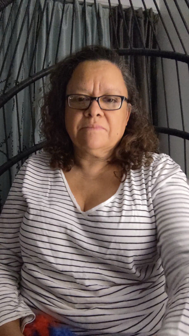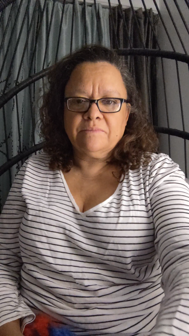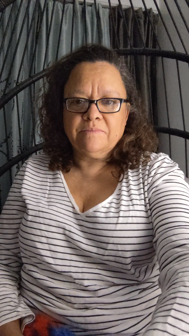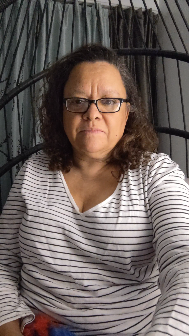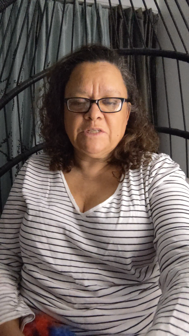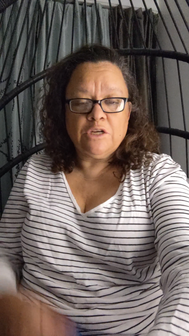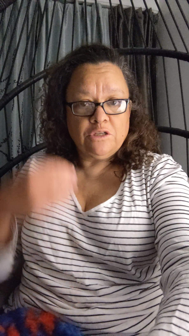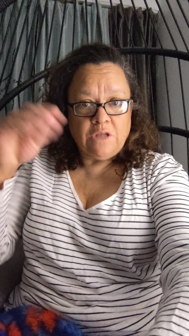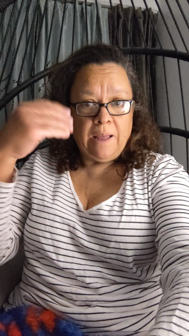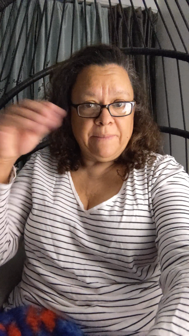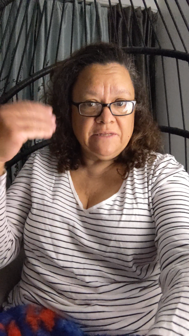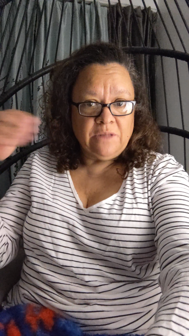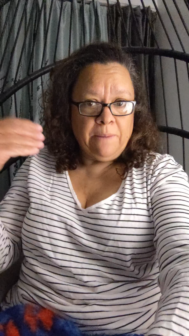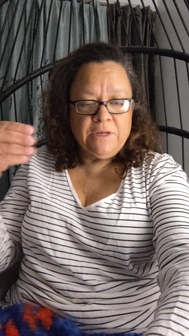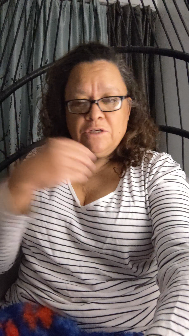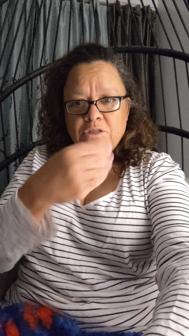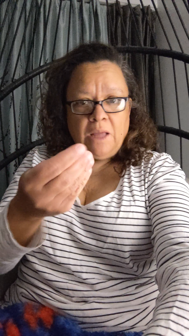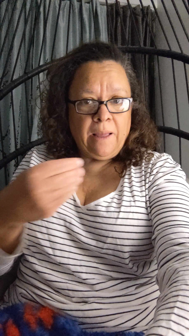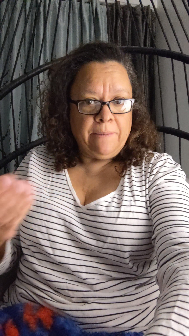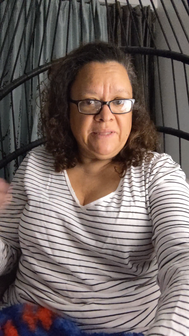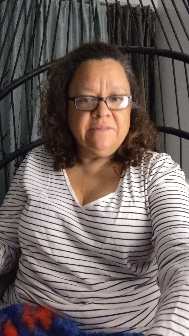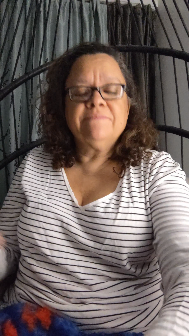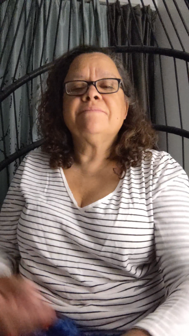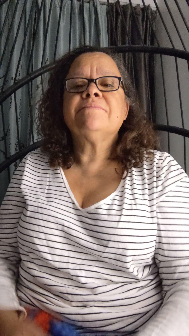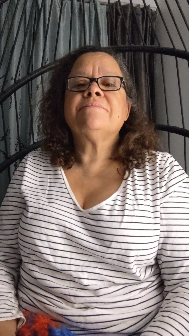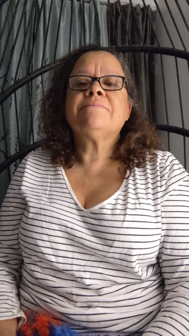shopping